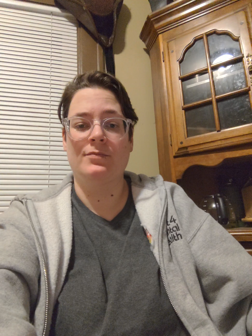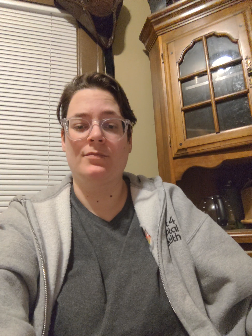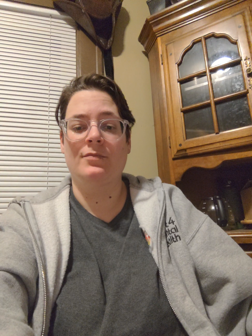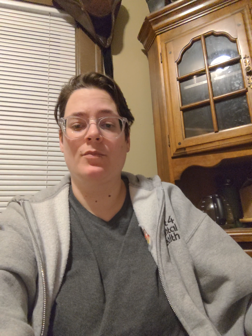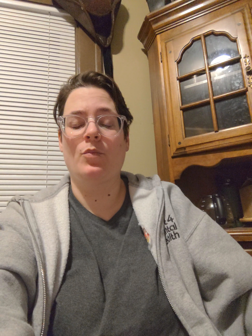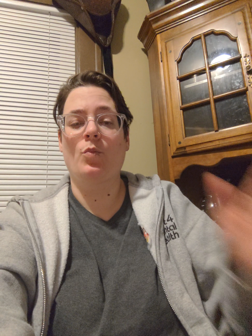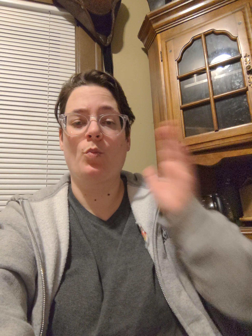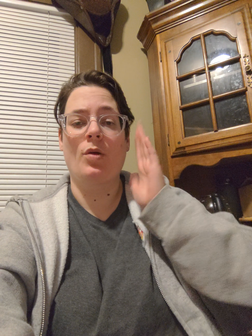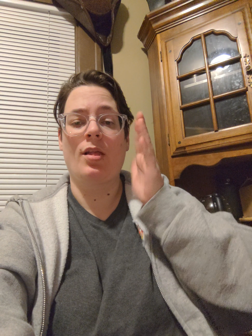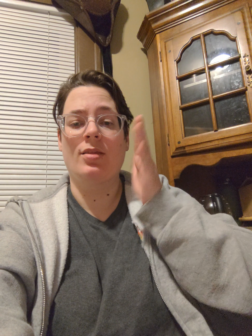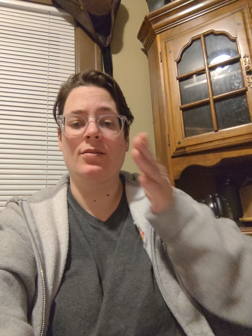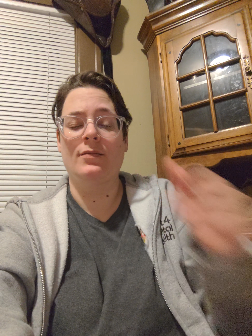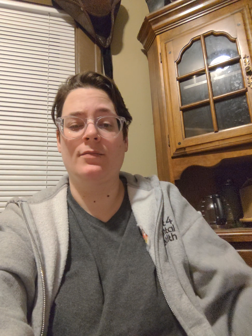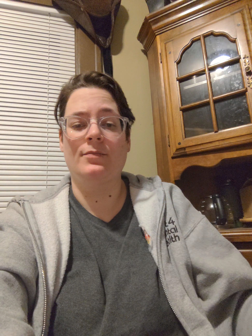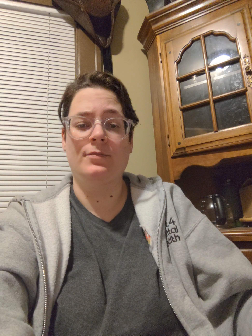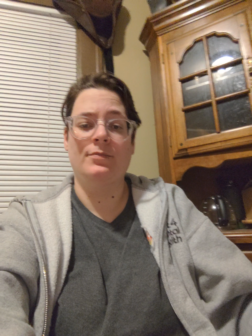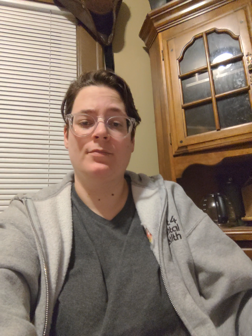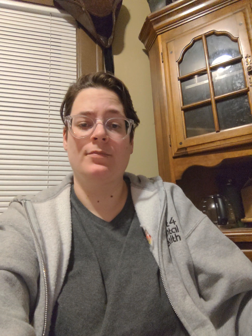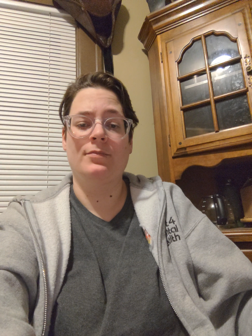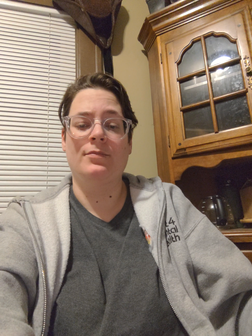will